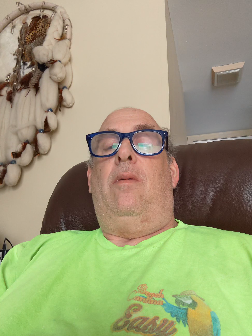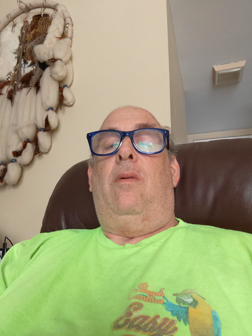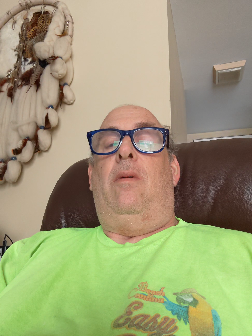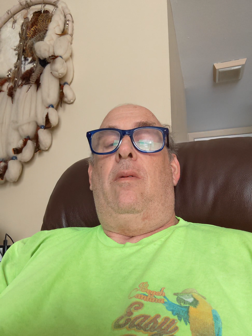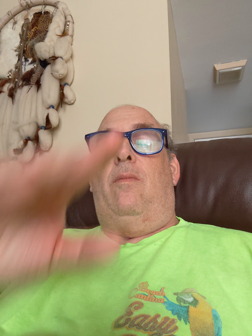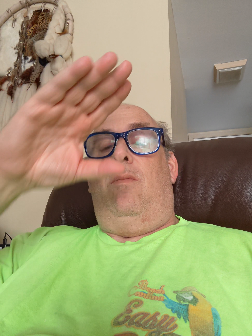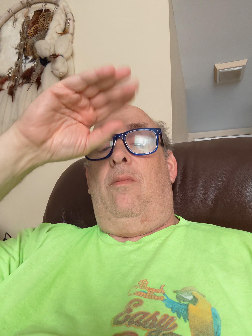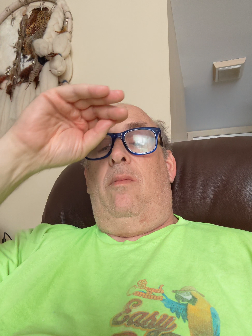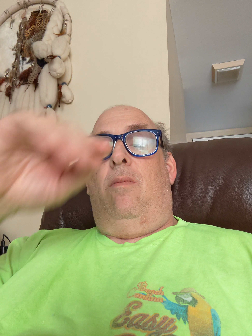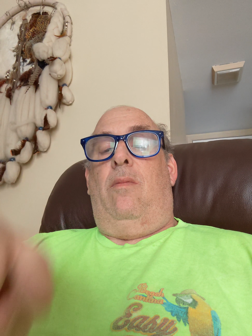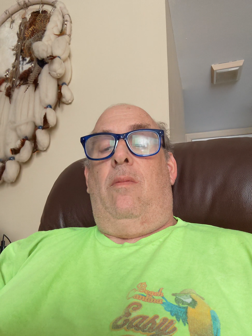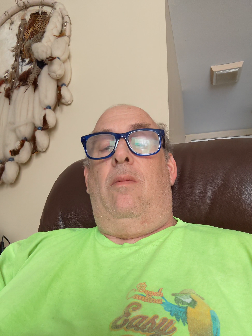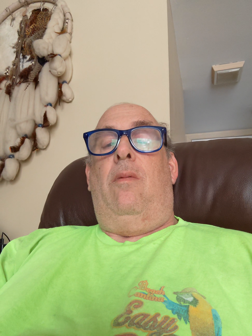boy